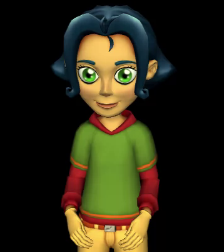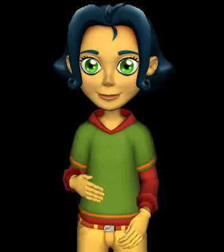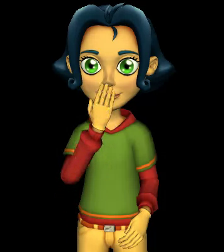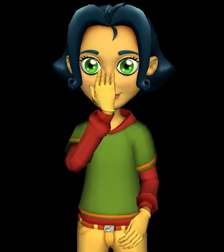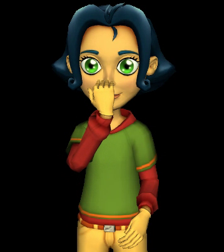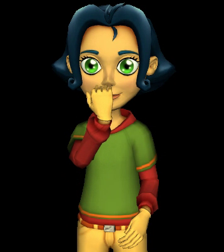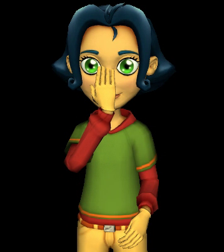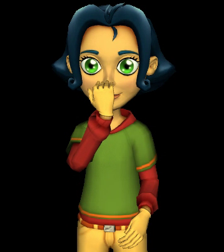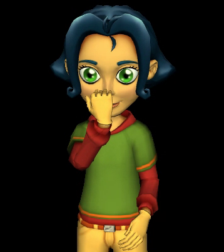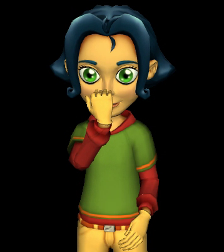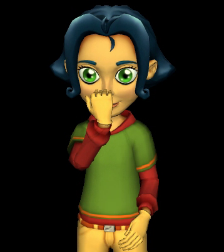فبراير